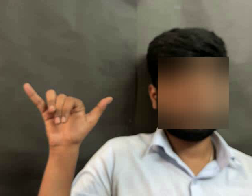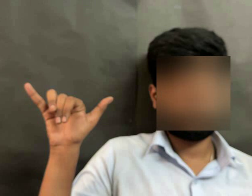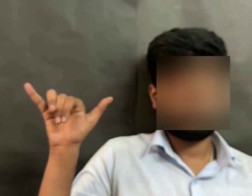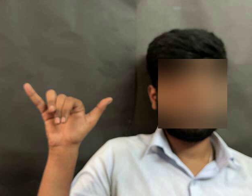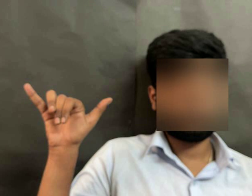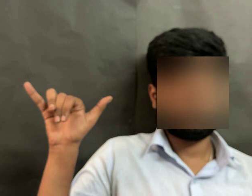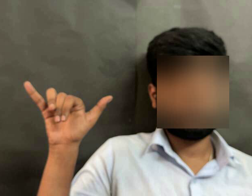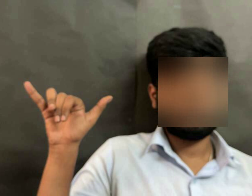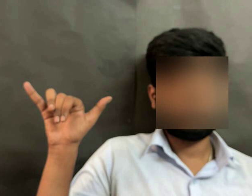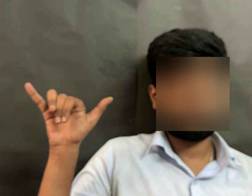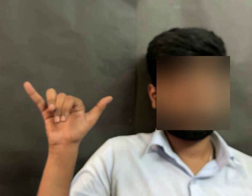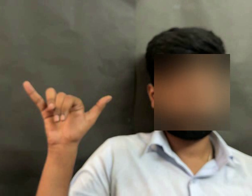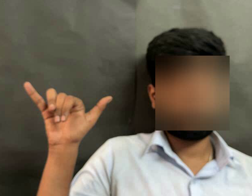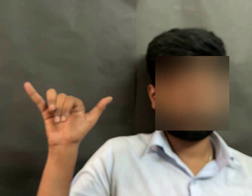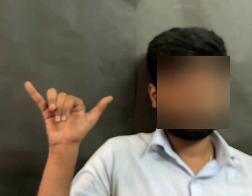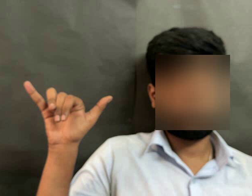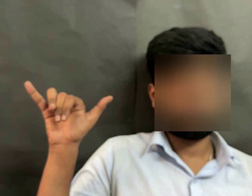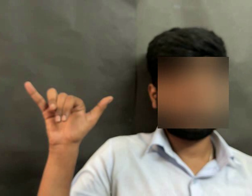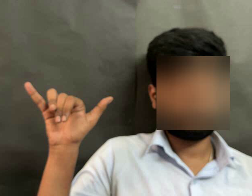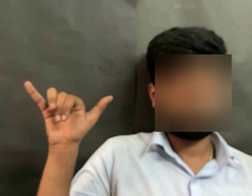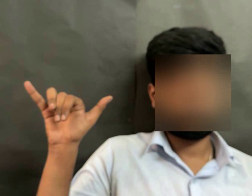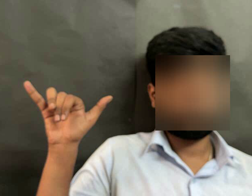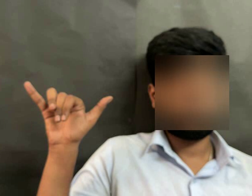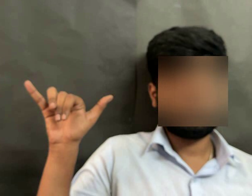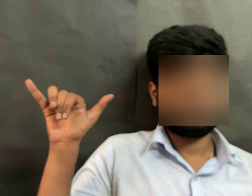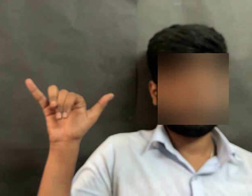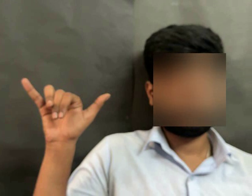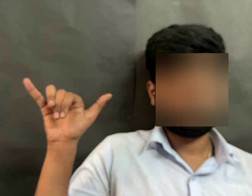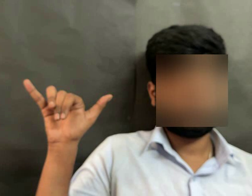Y